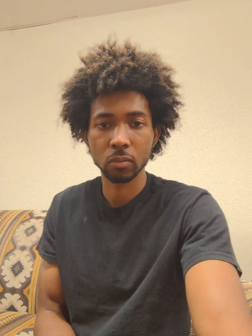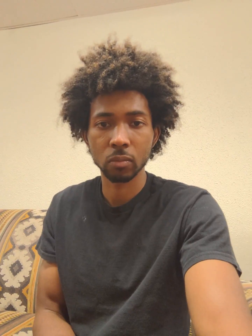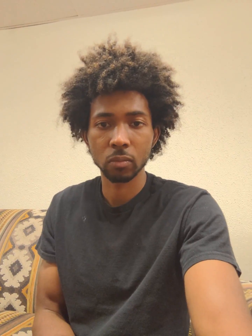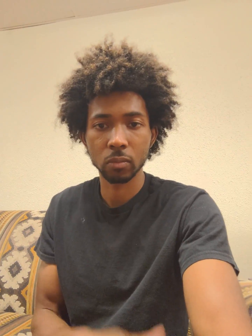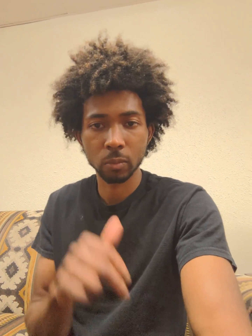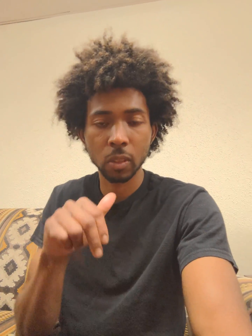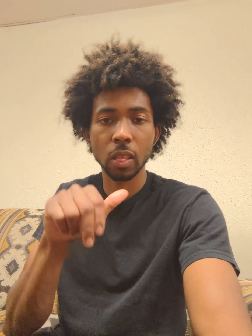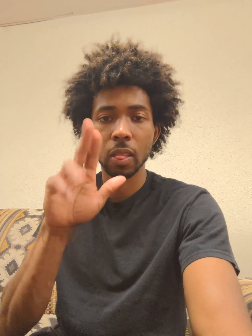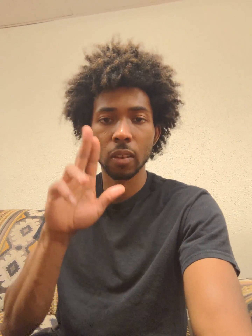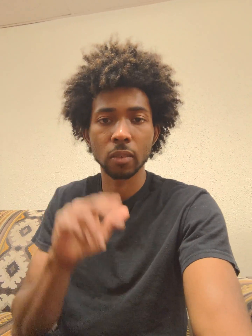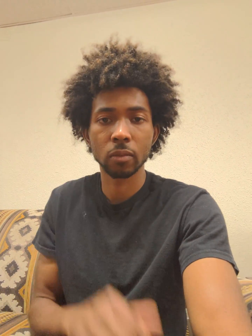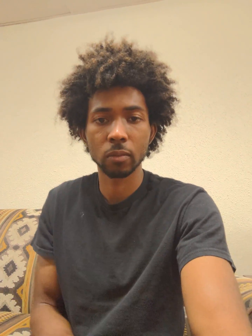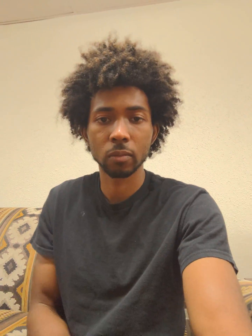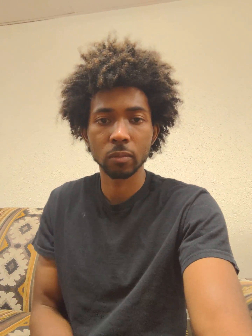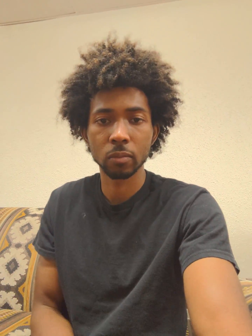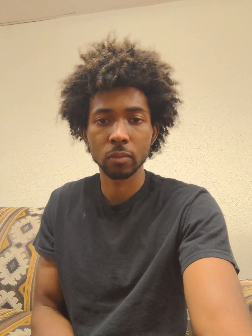lick